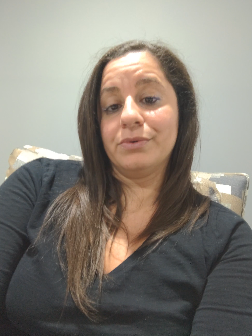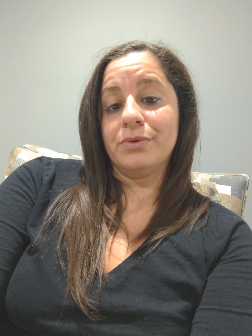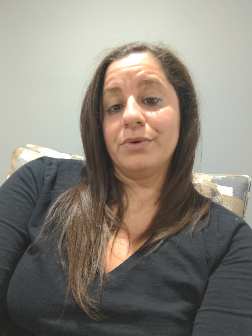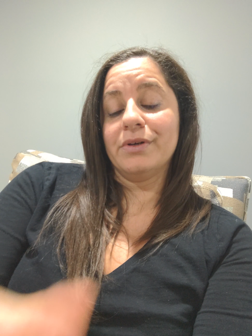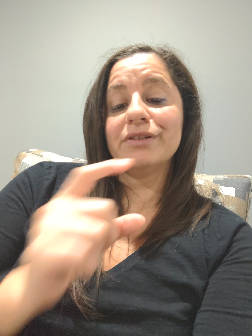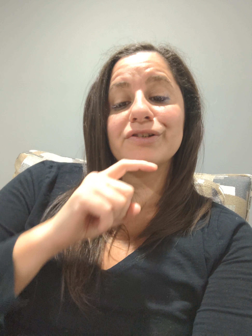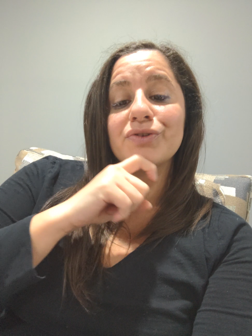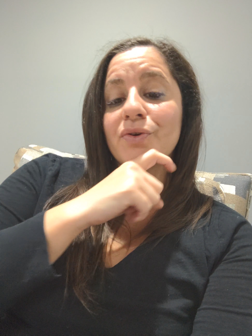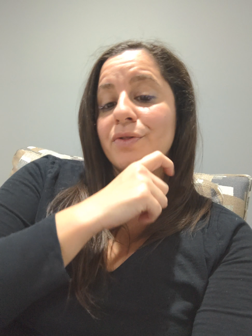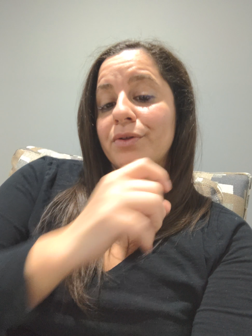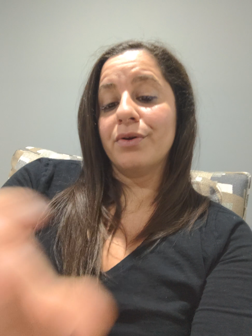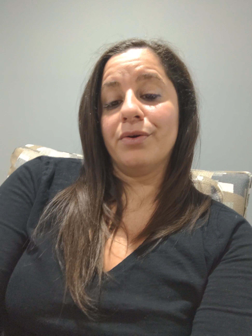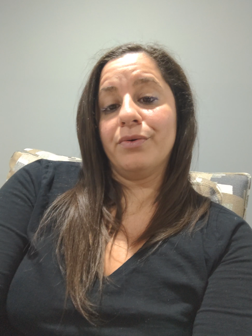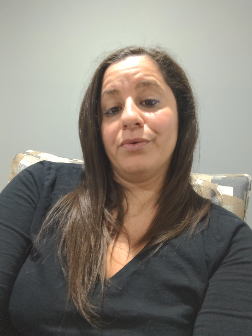cereal